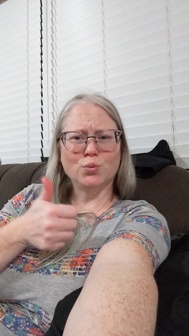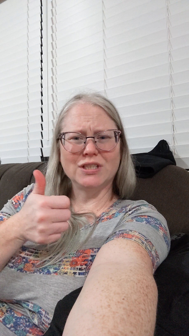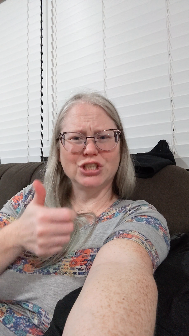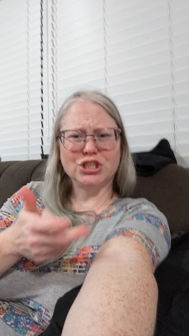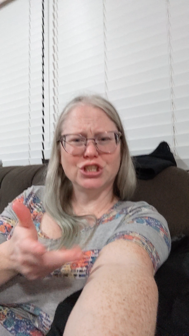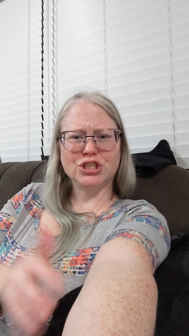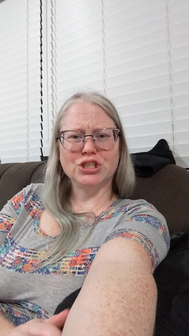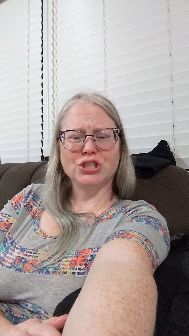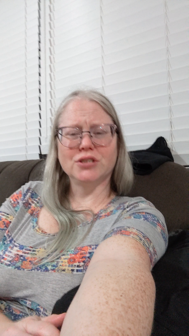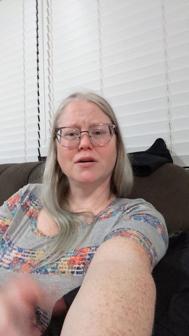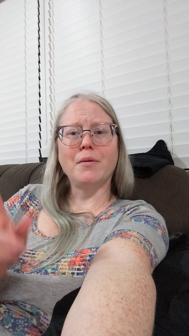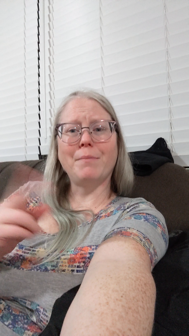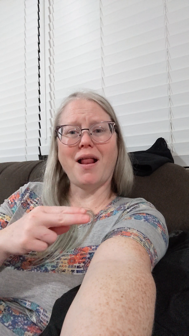belt